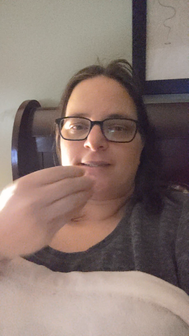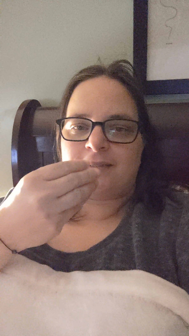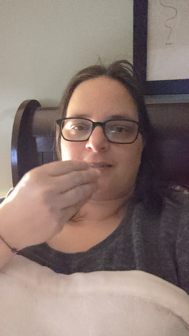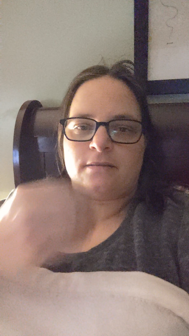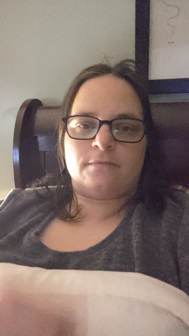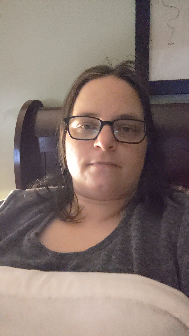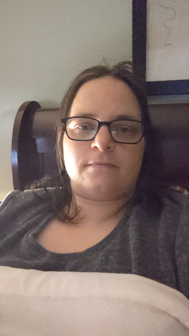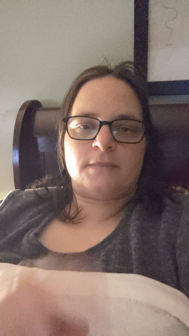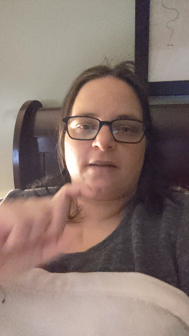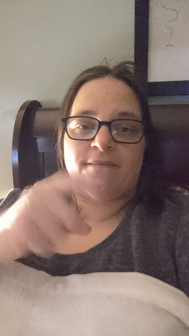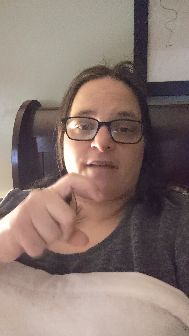friend